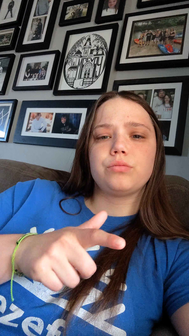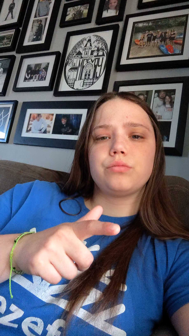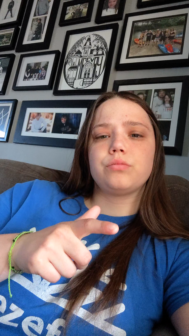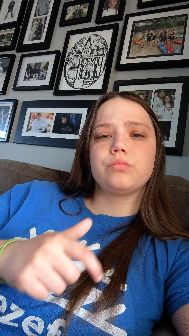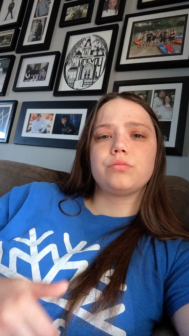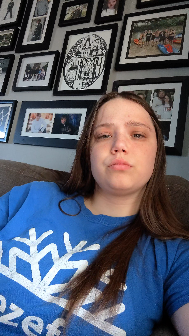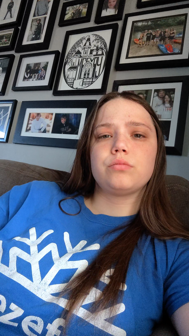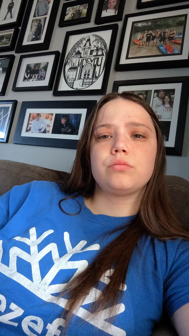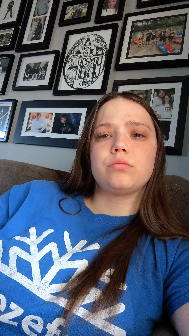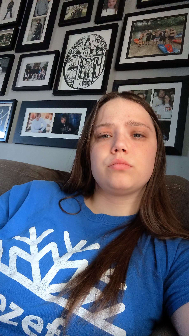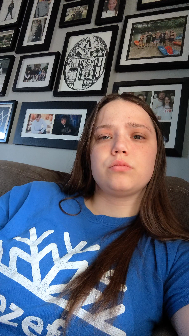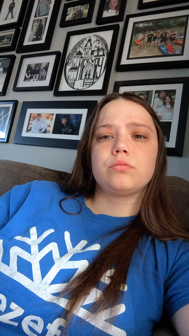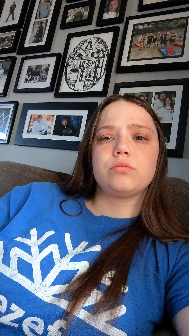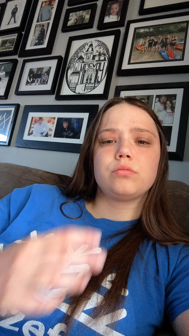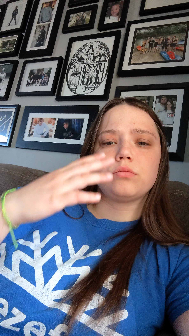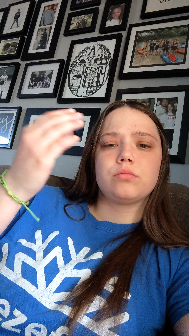going to